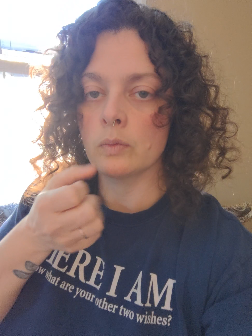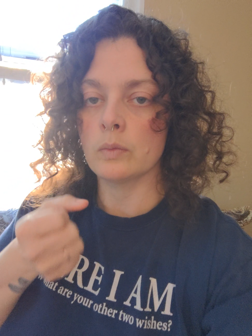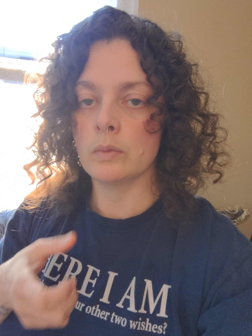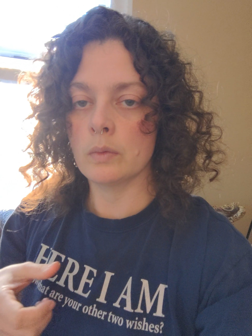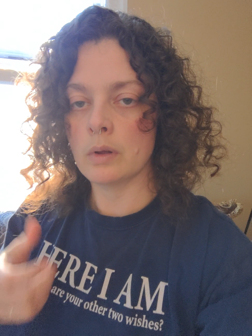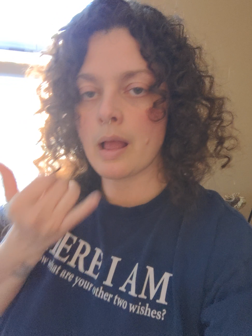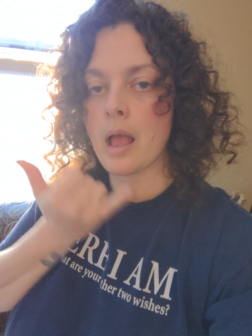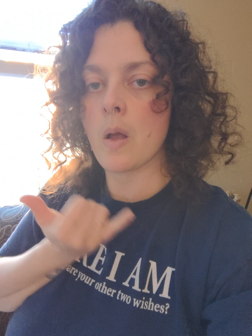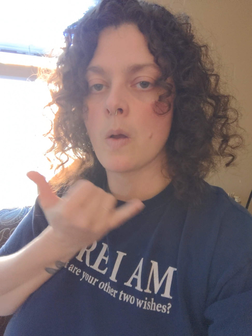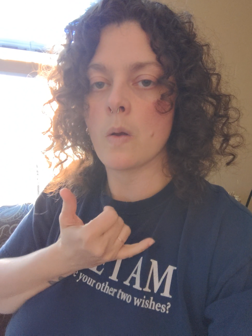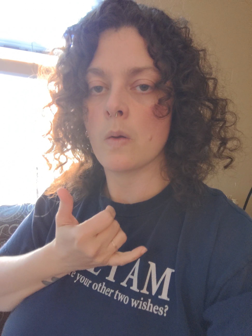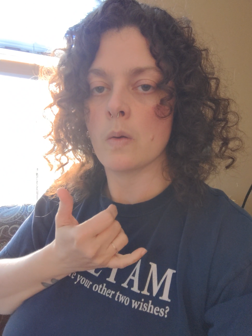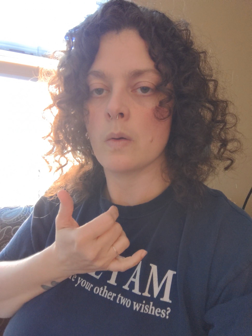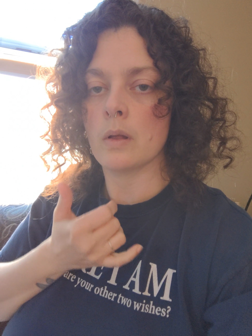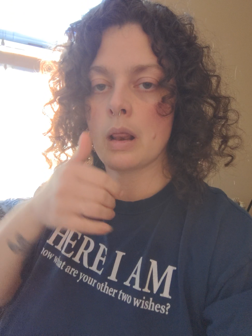now